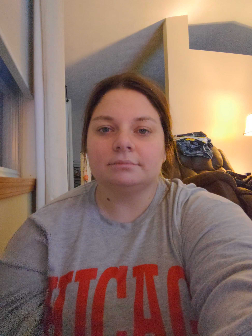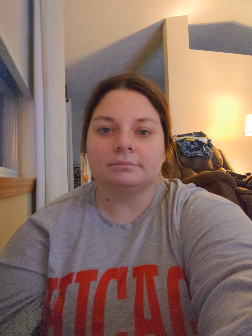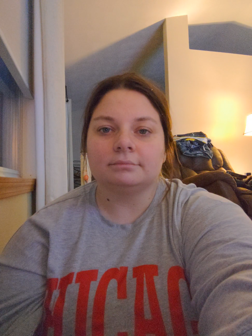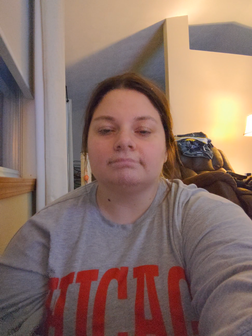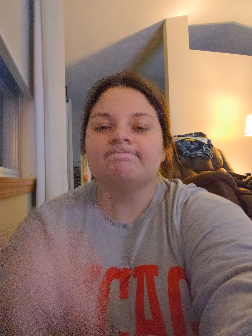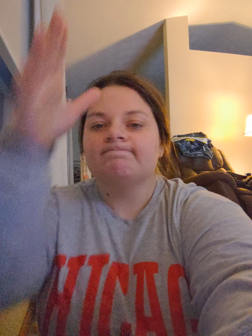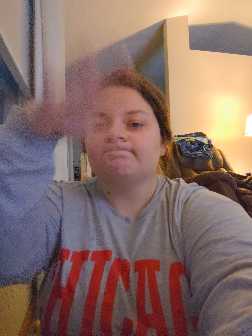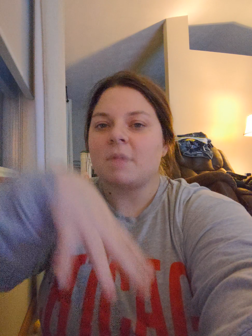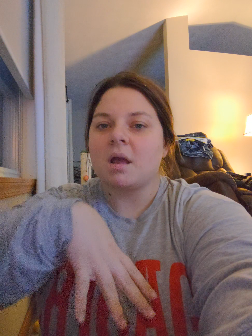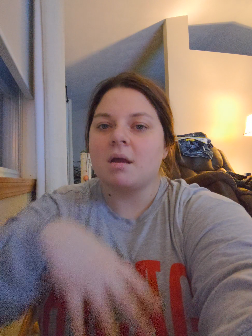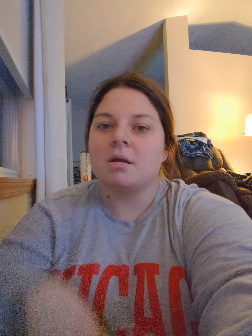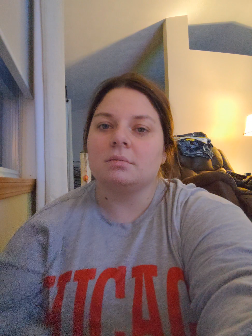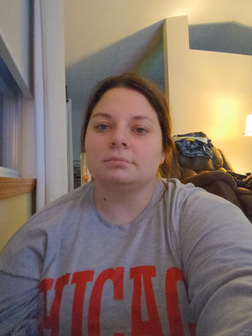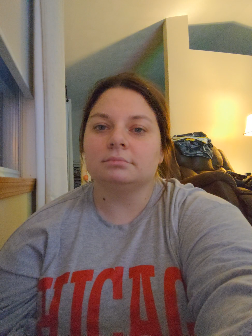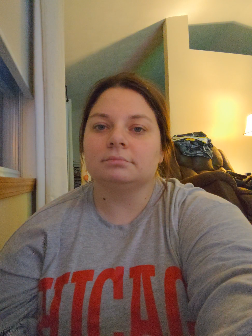man